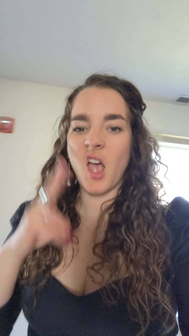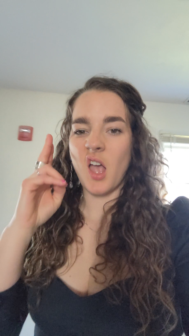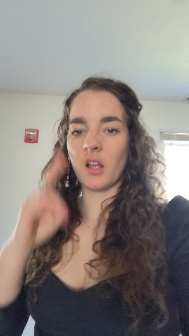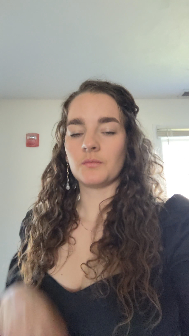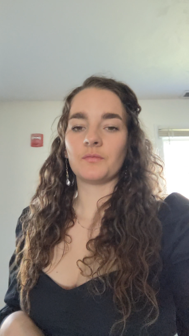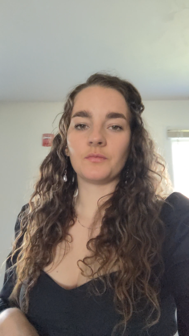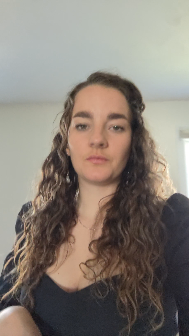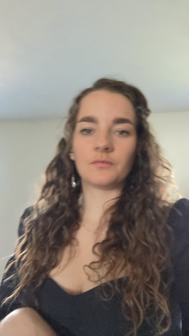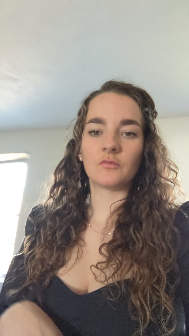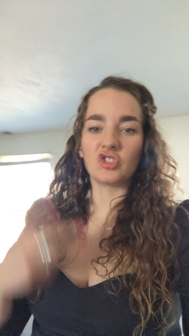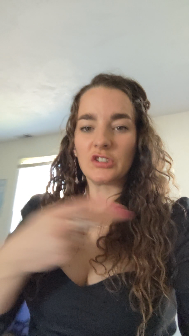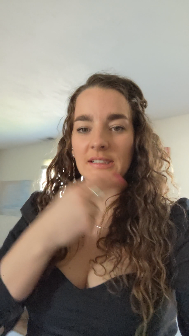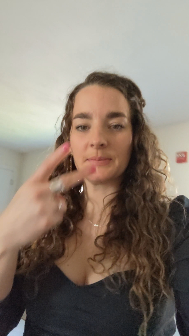sheep